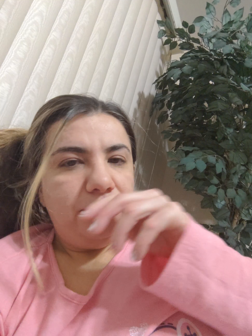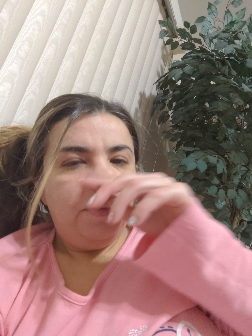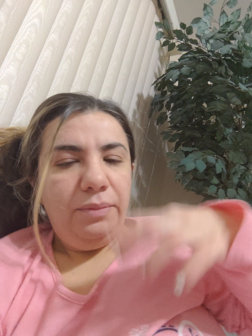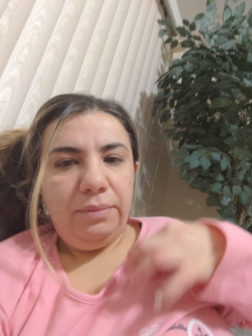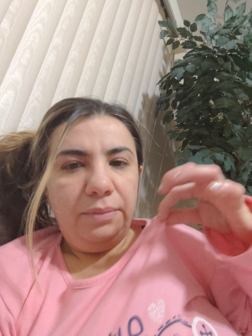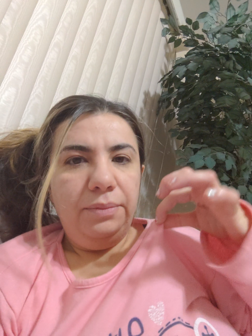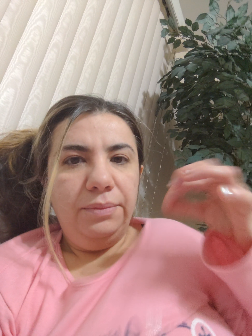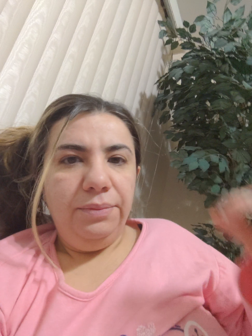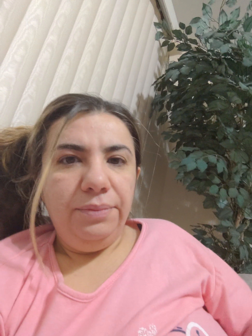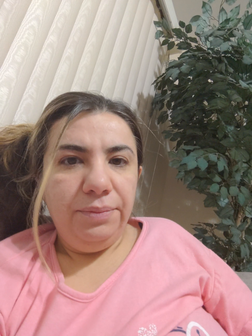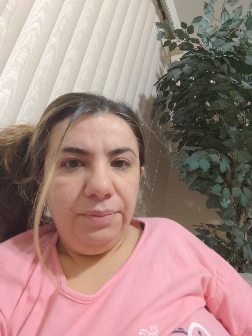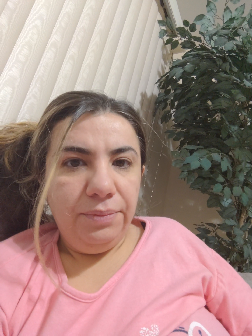shirt